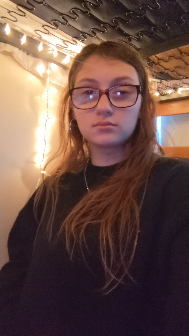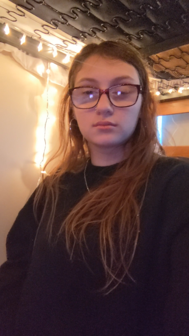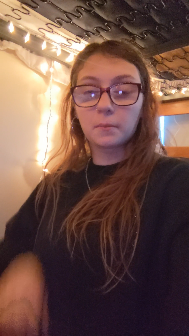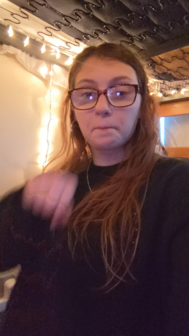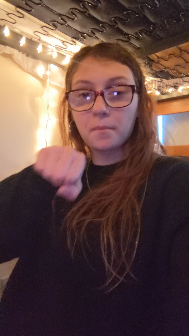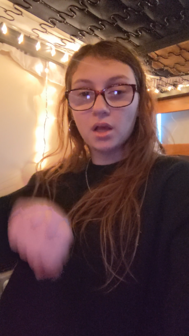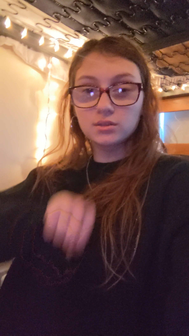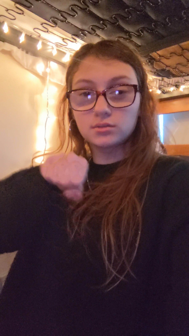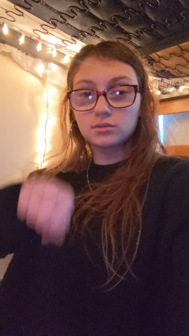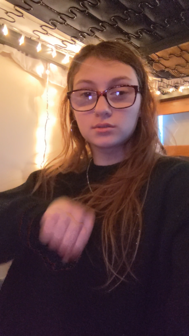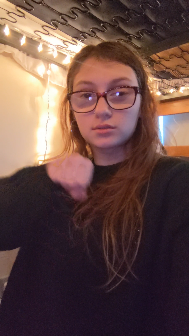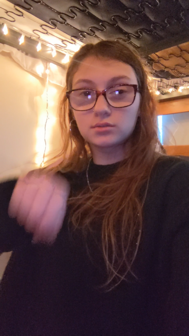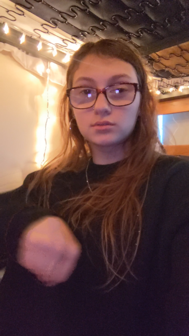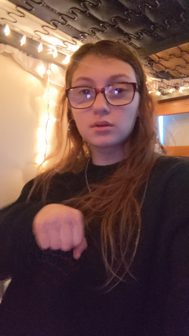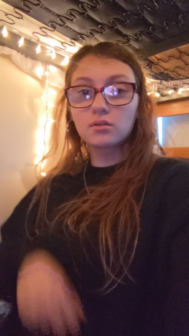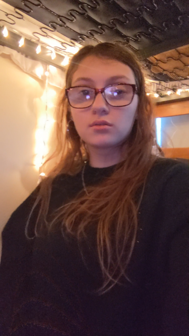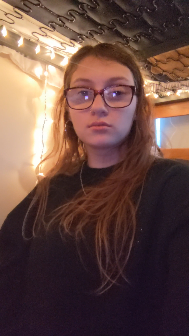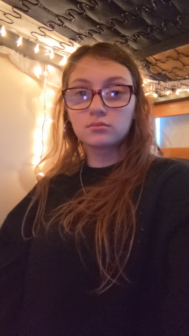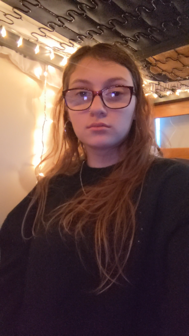bicycle